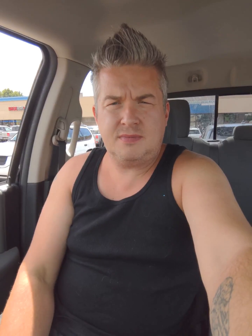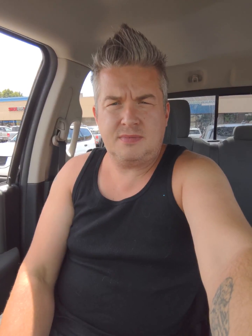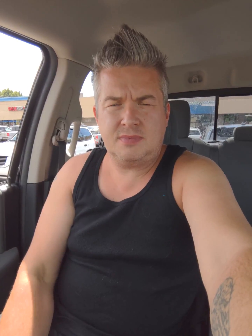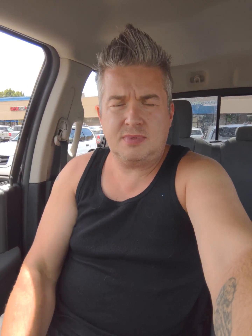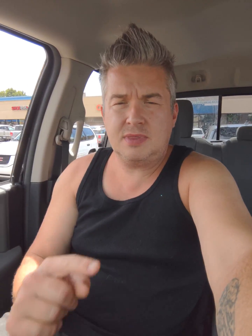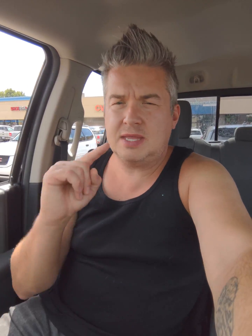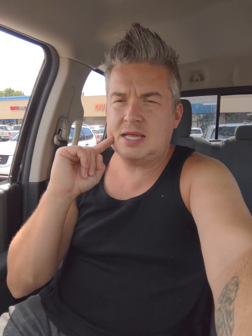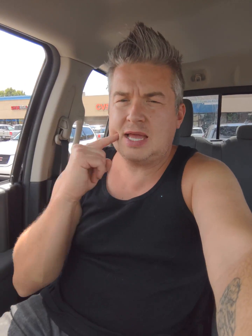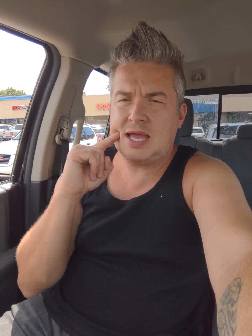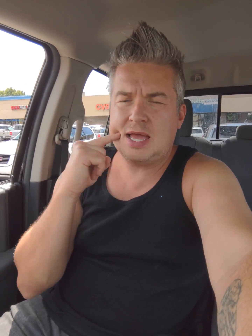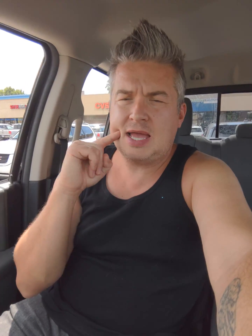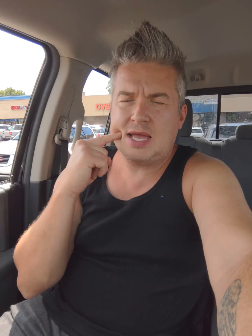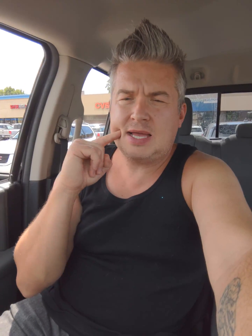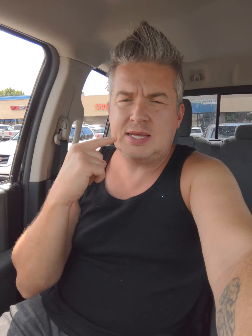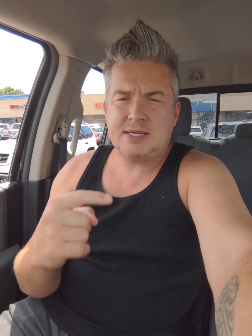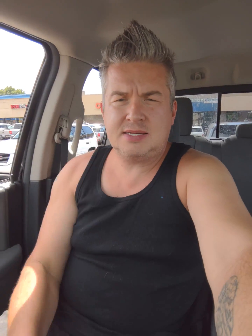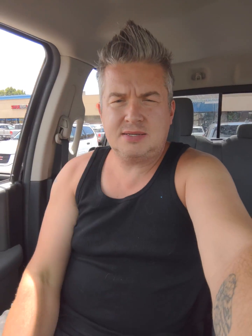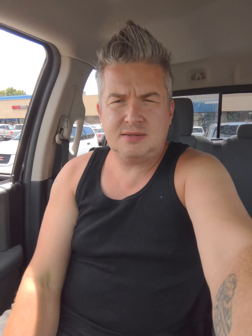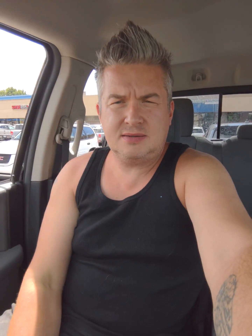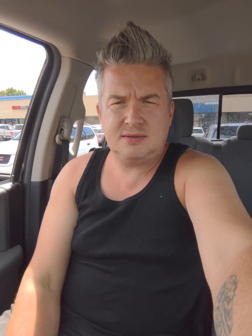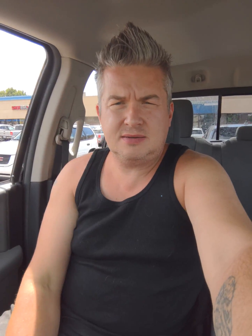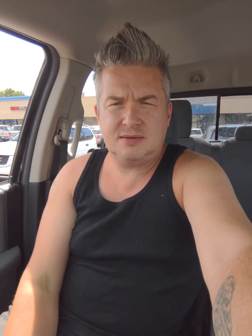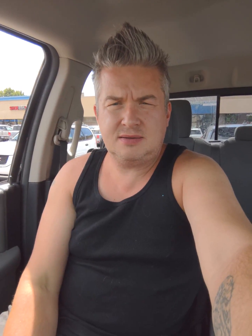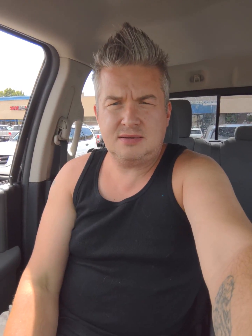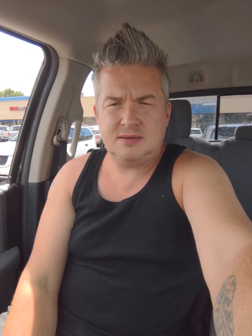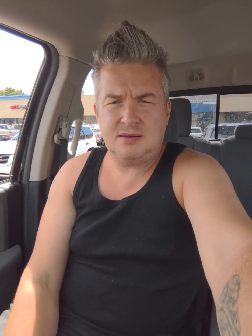candy